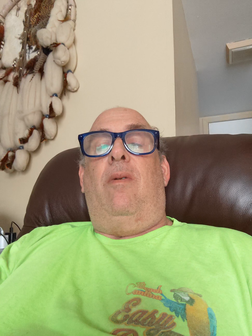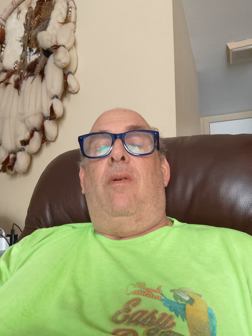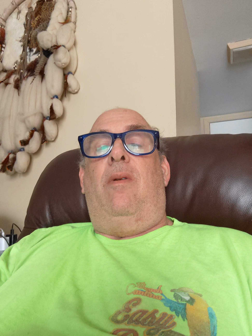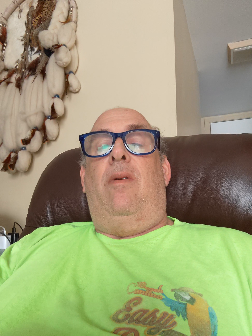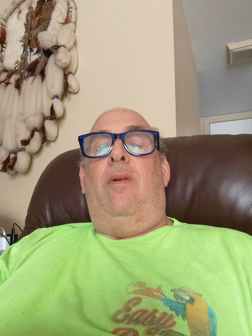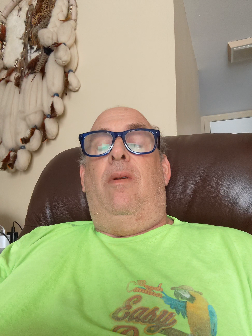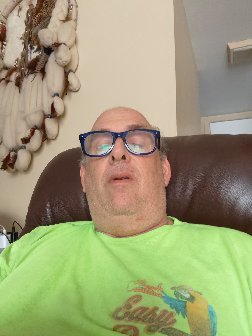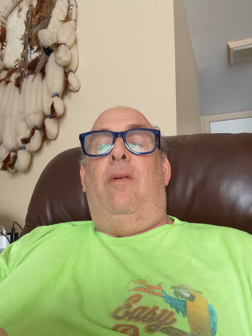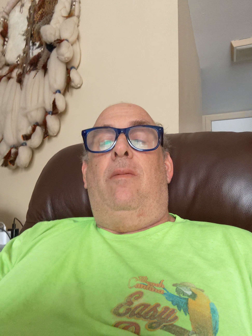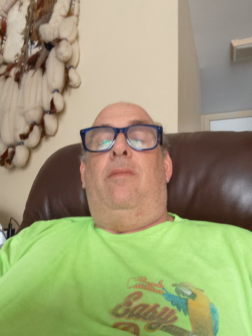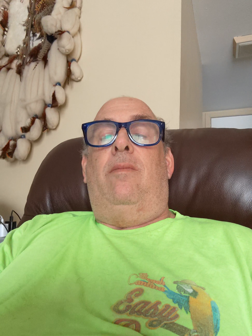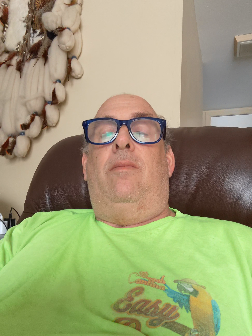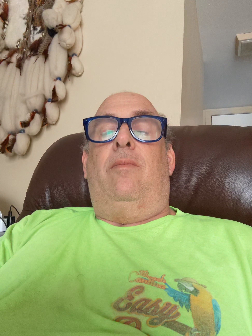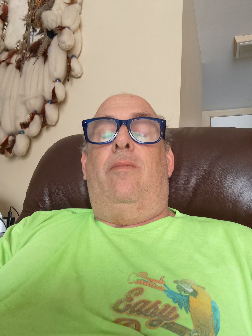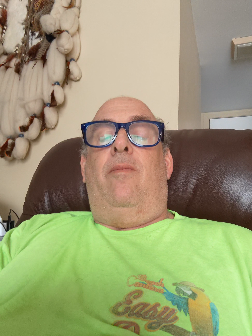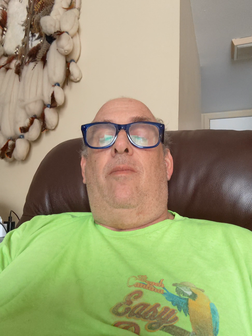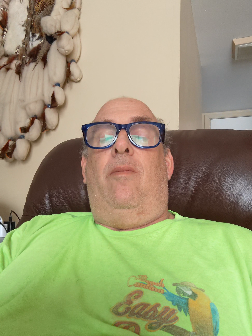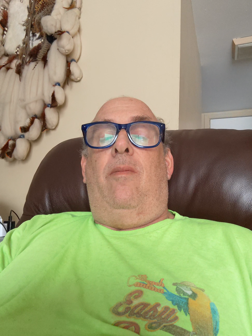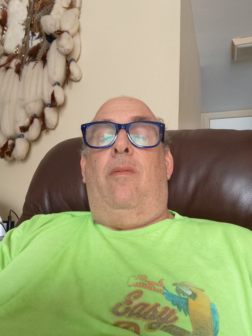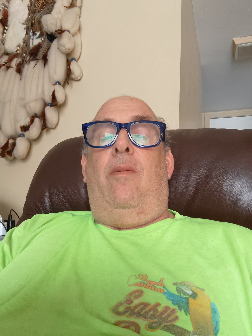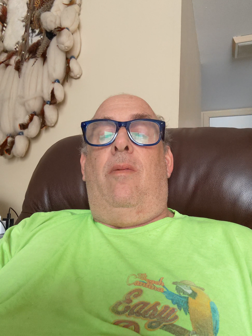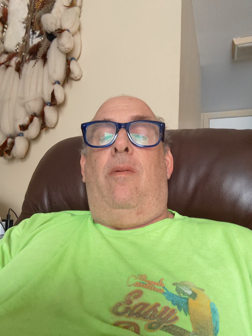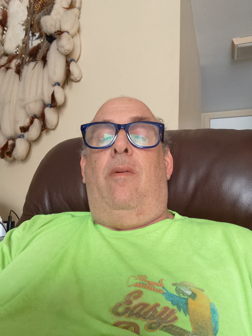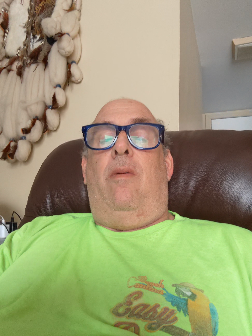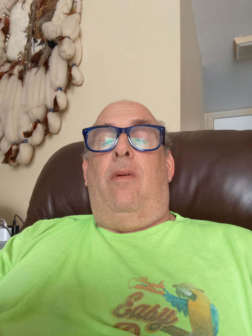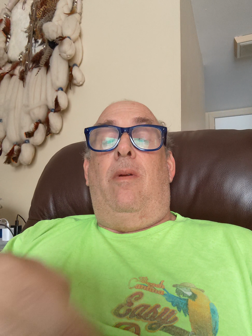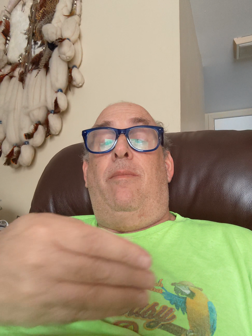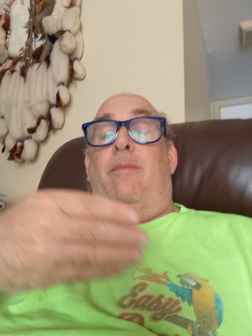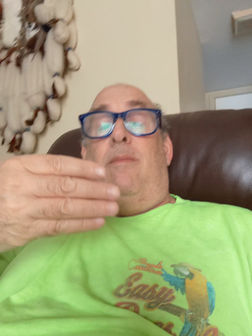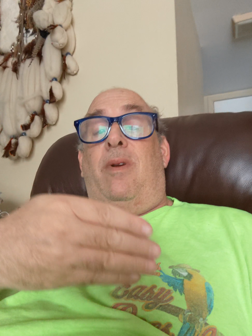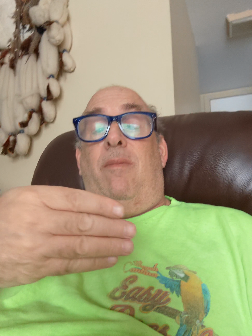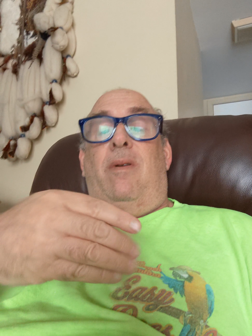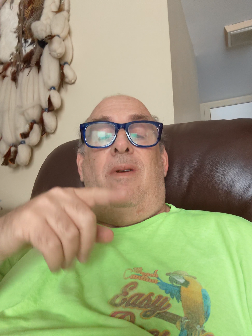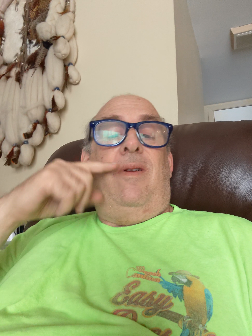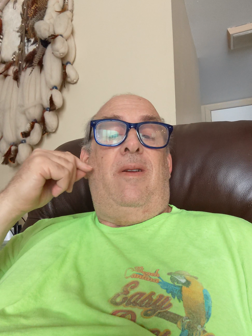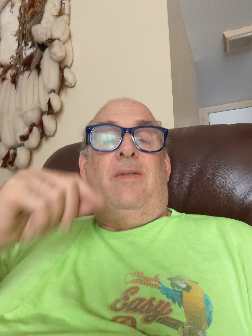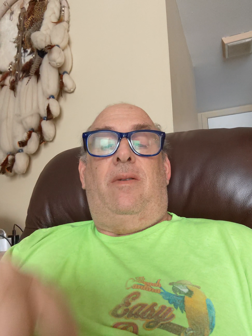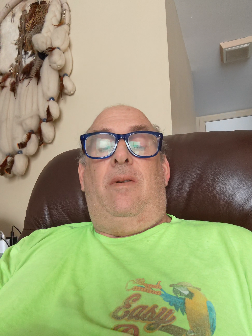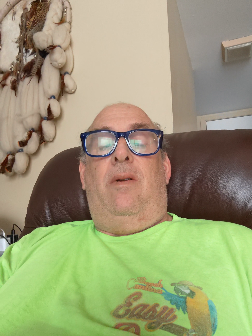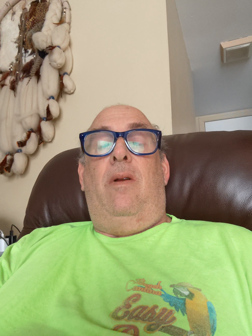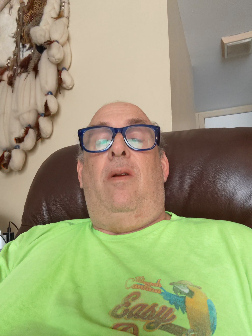kitty